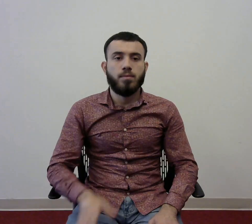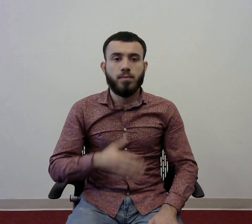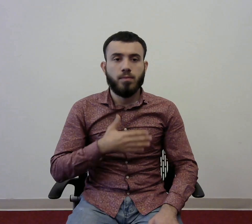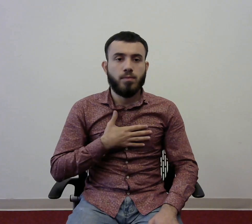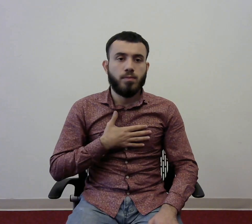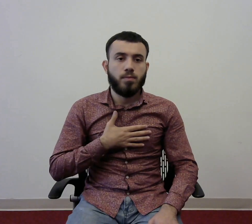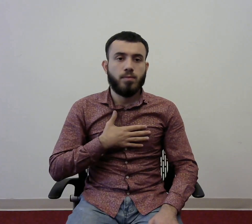mən